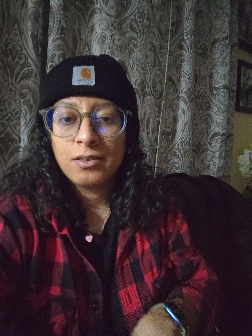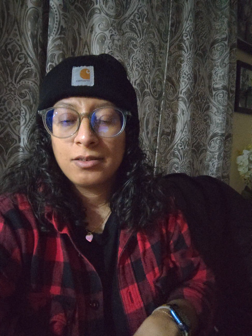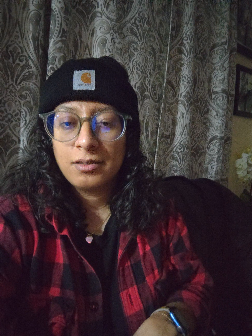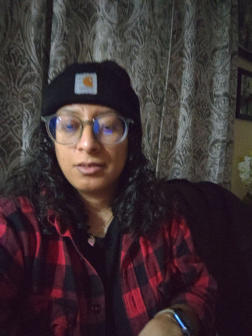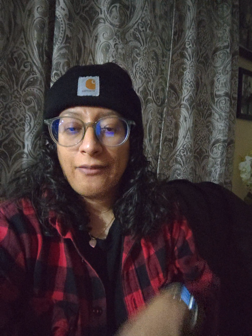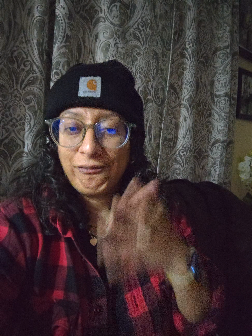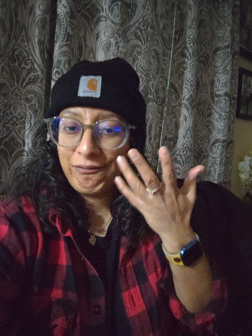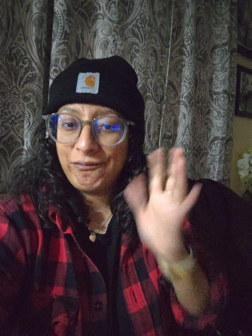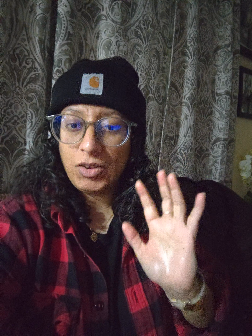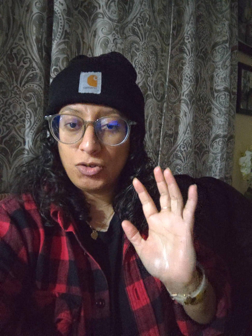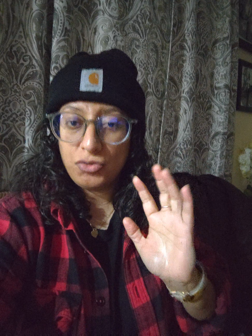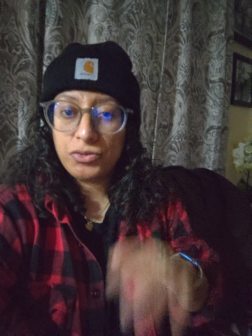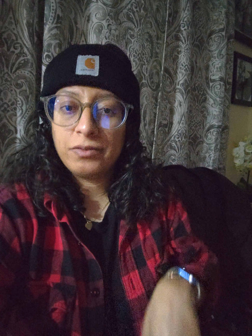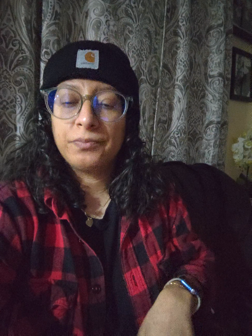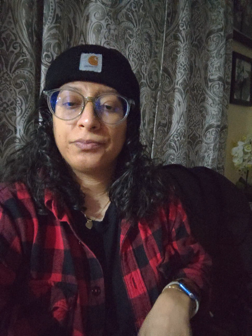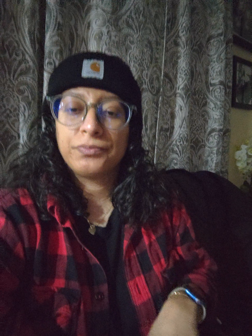finish